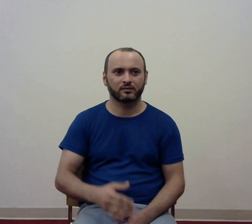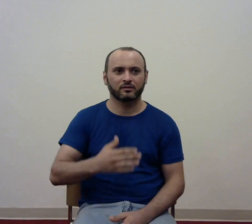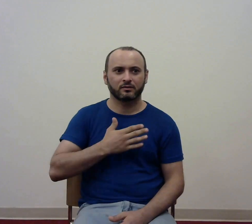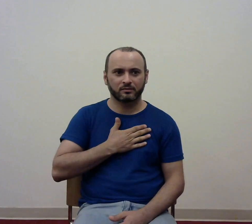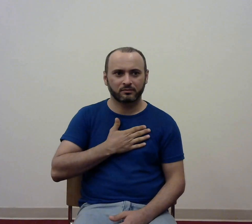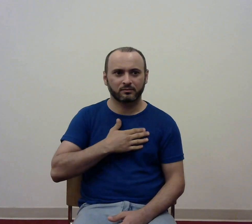mən